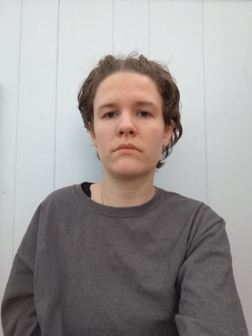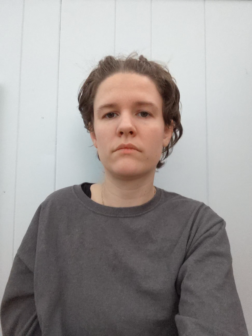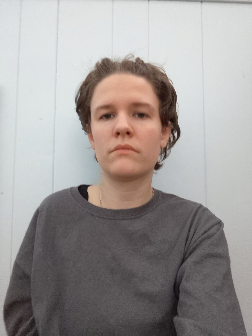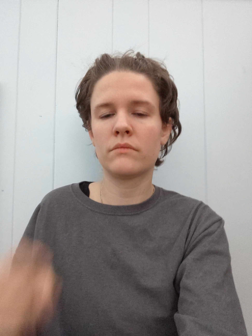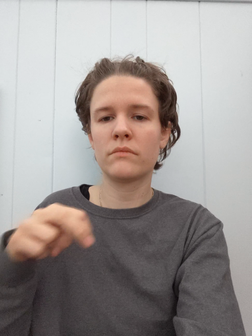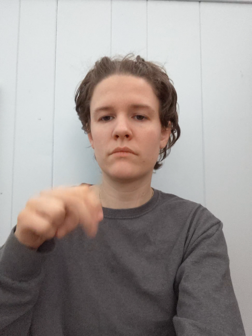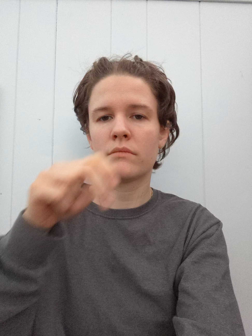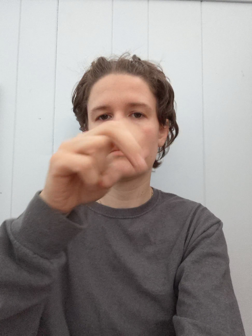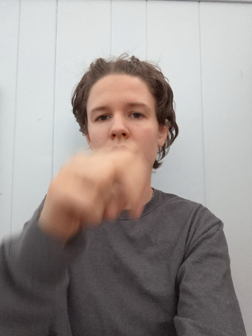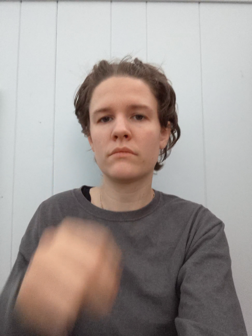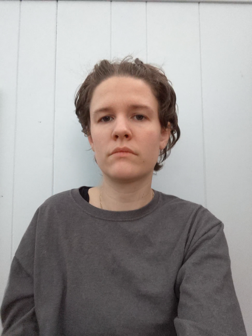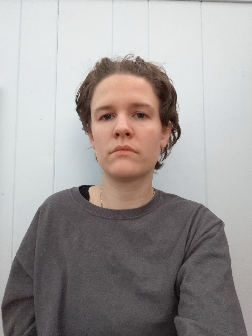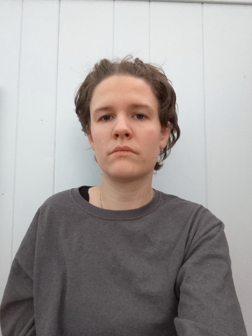stairs